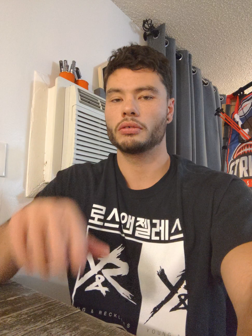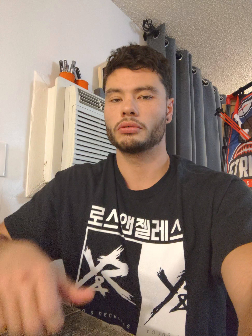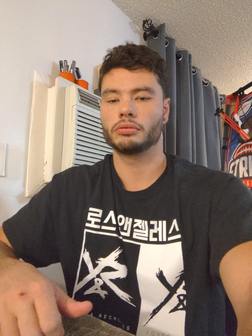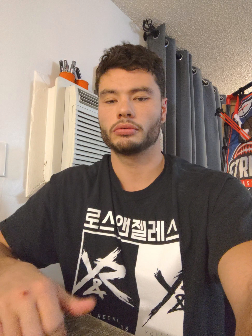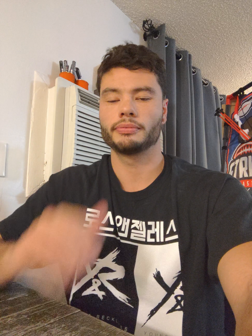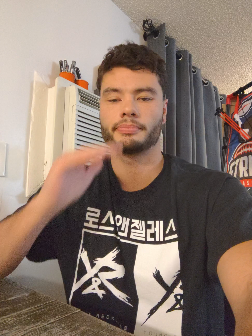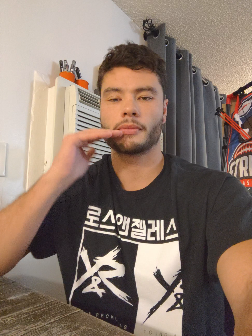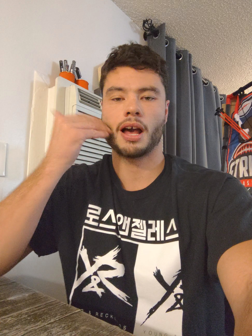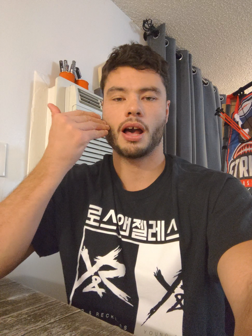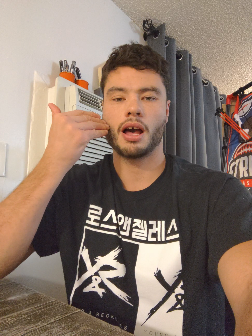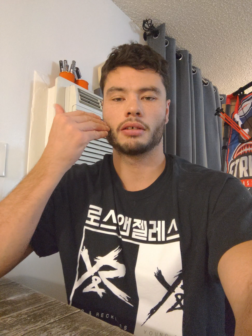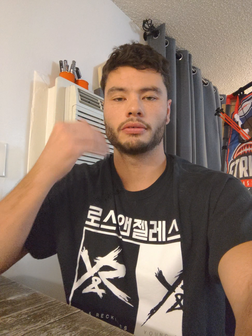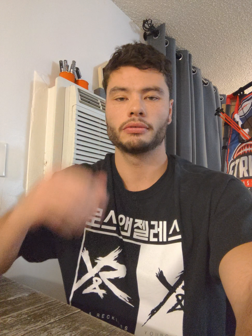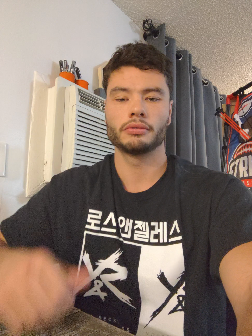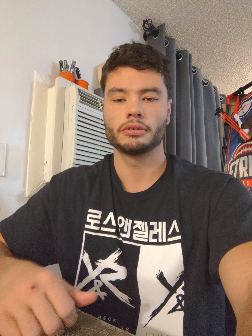smile